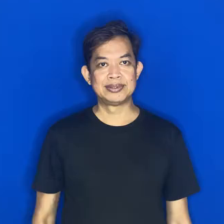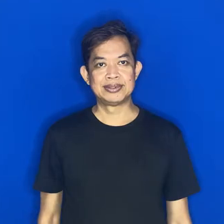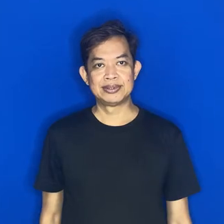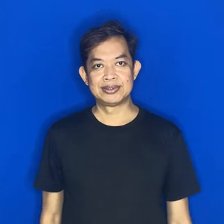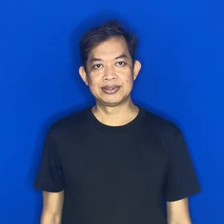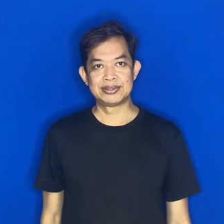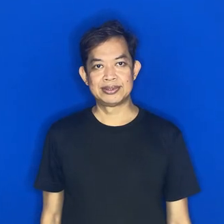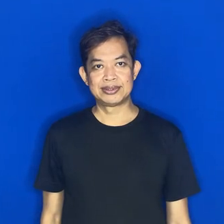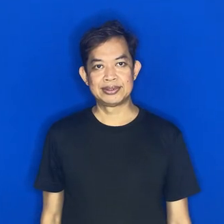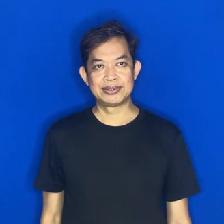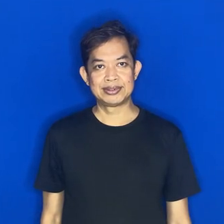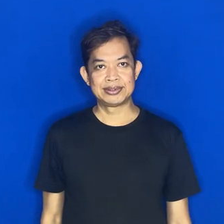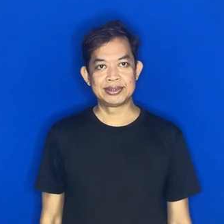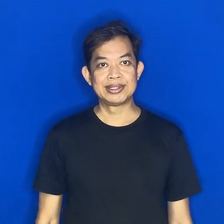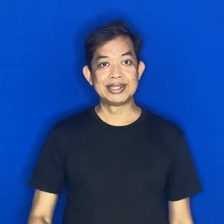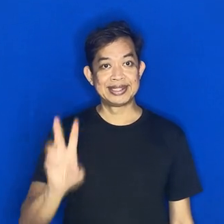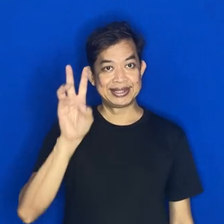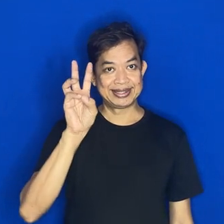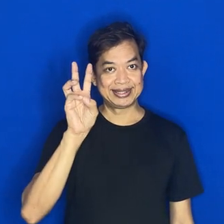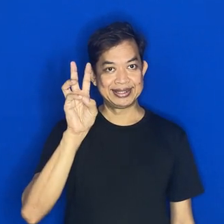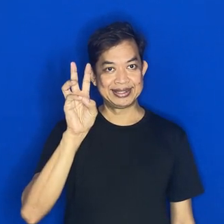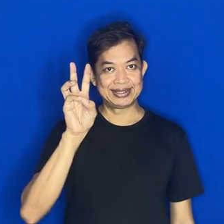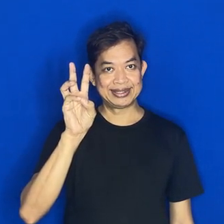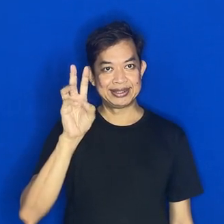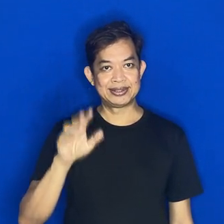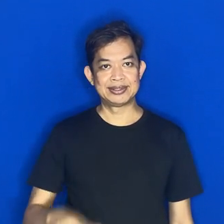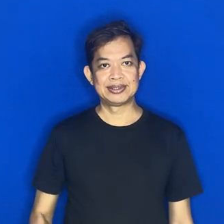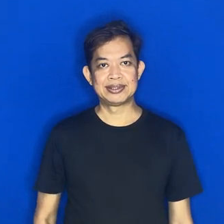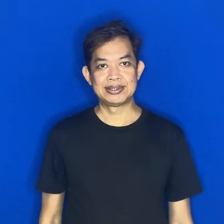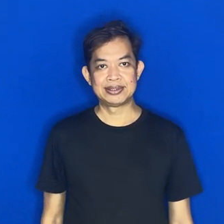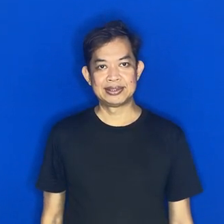six